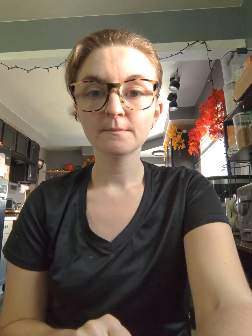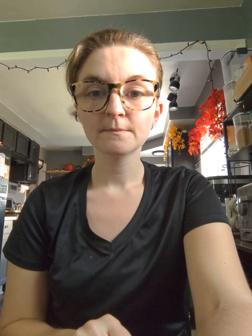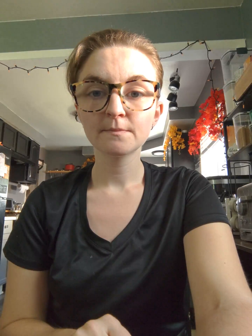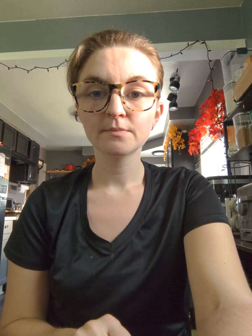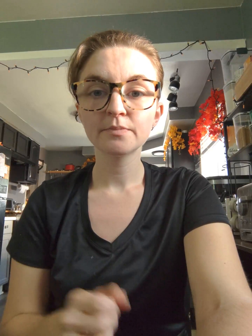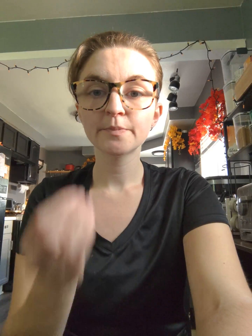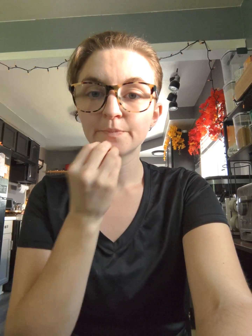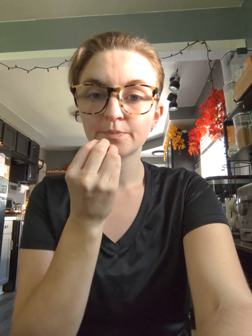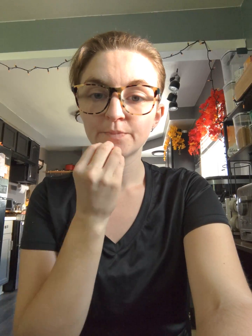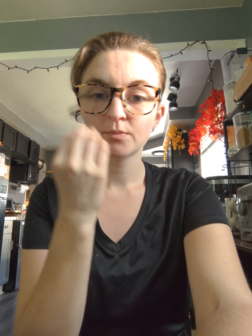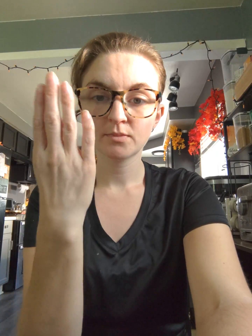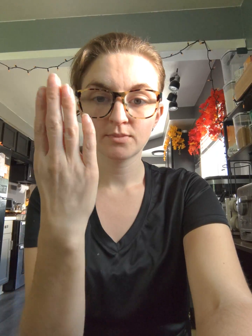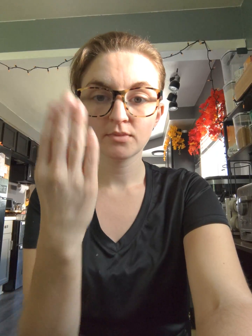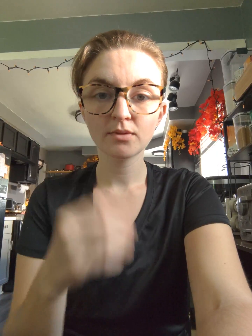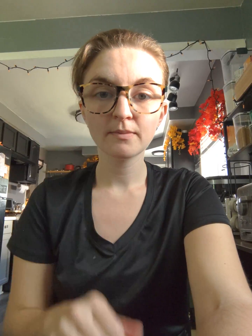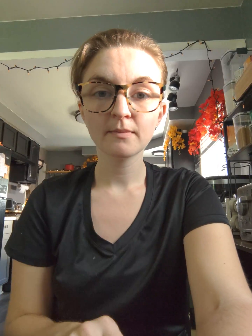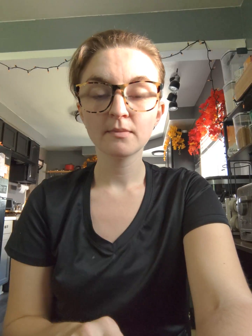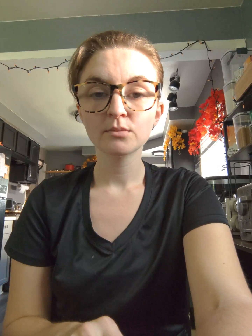breakfast